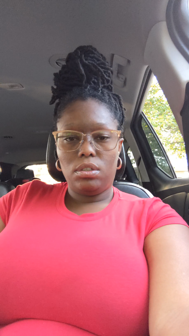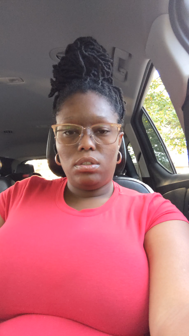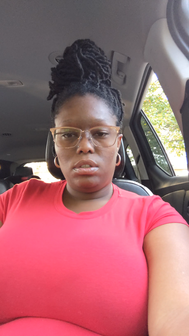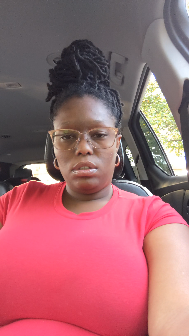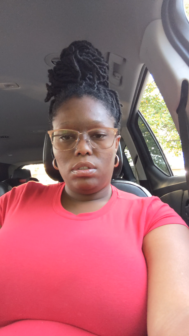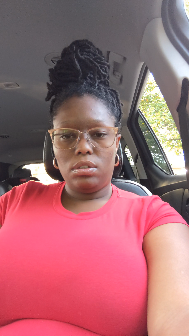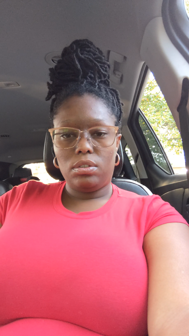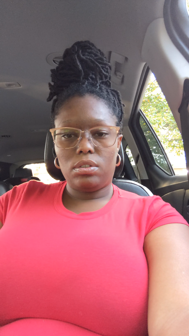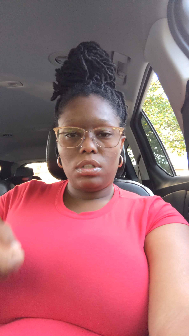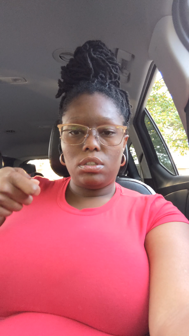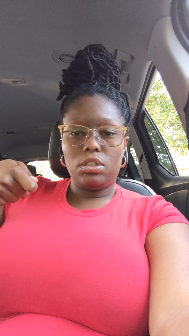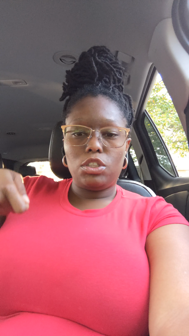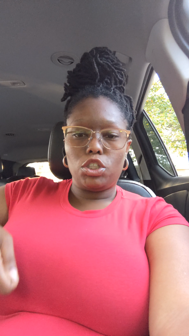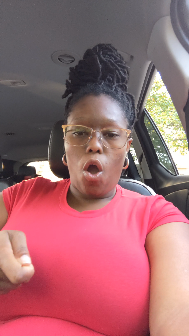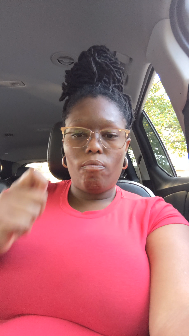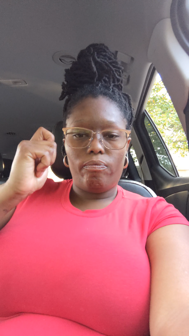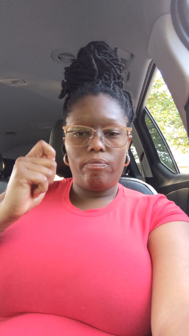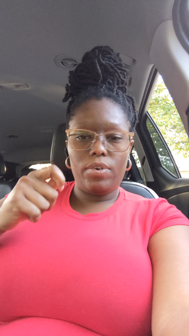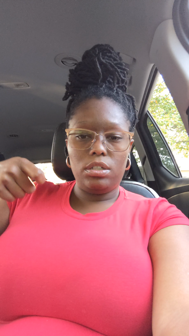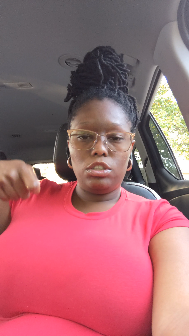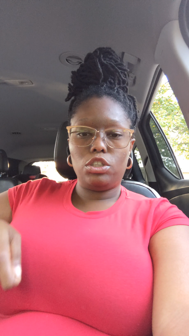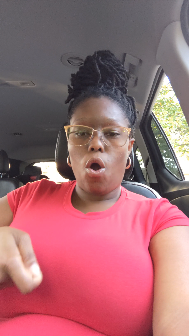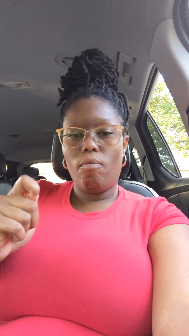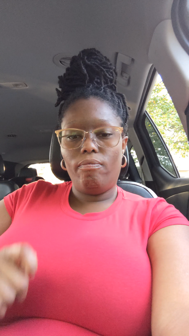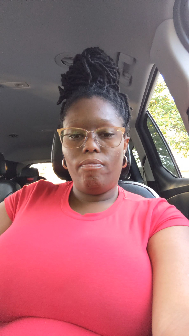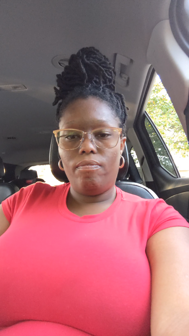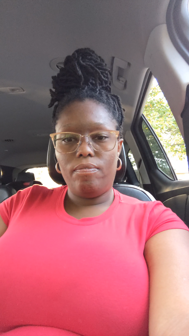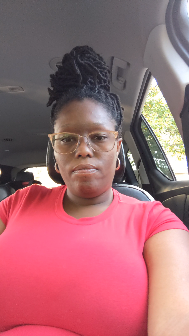shovel